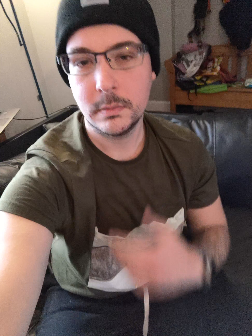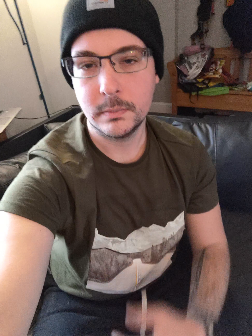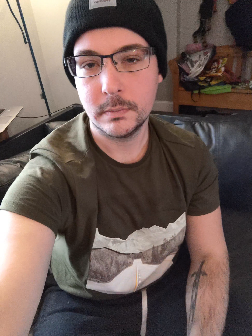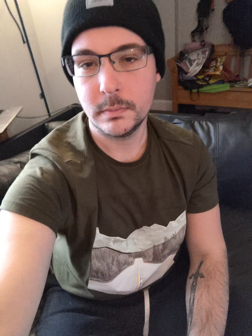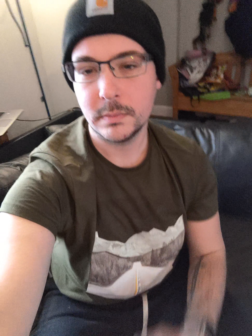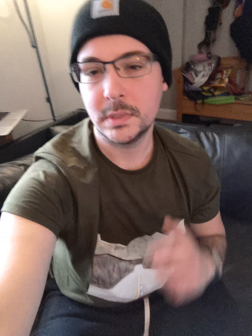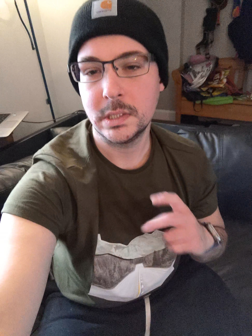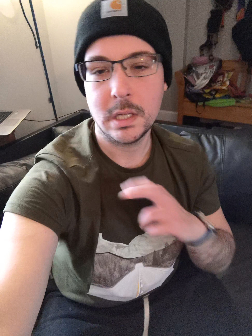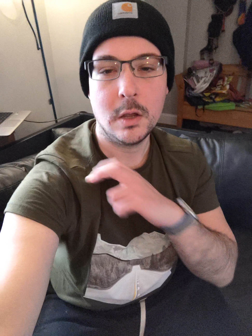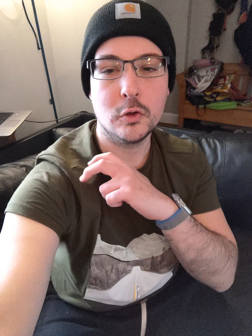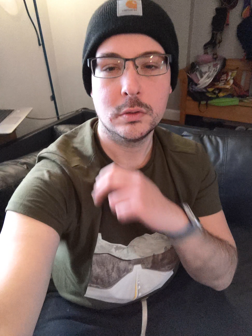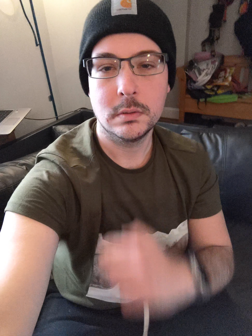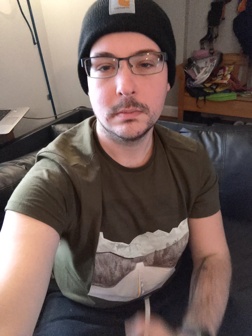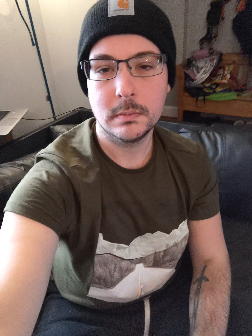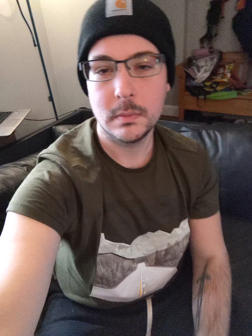stairs